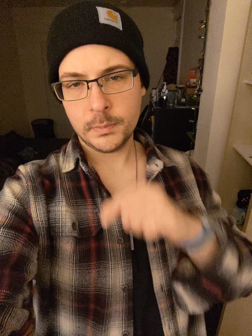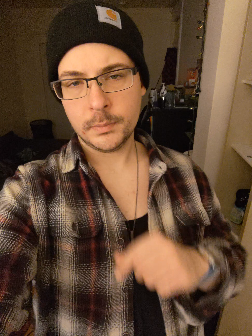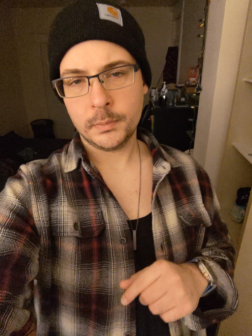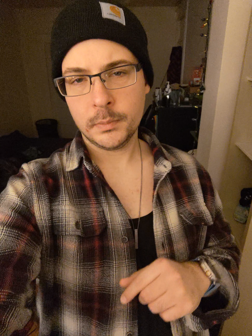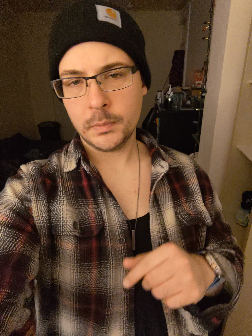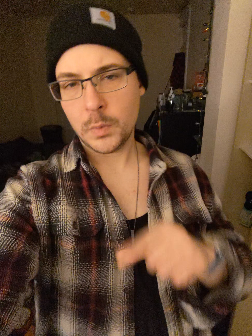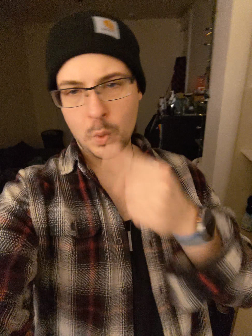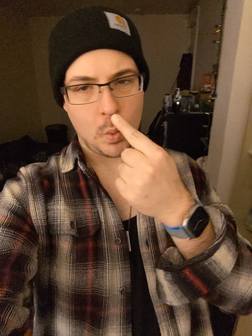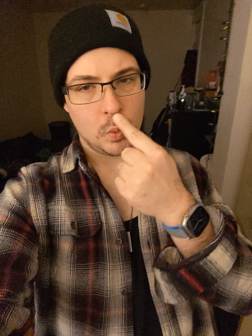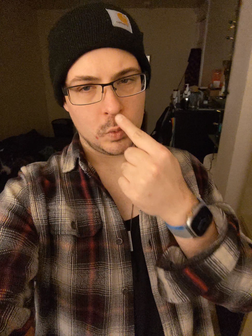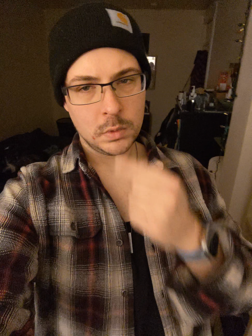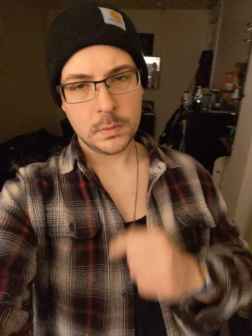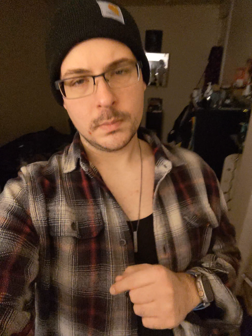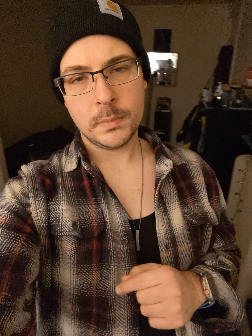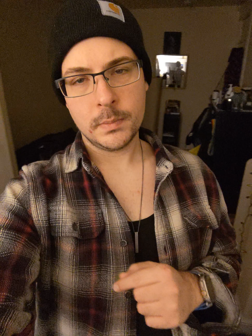nose